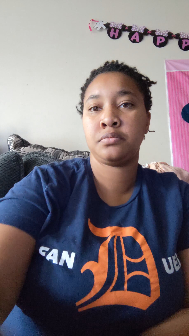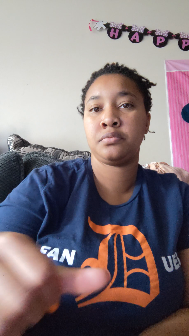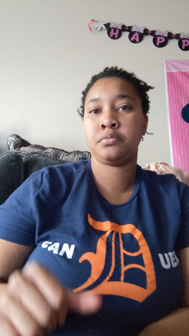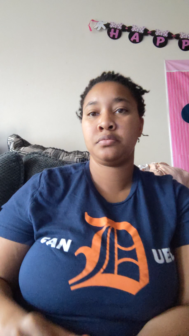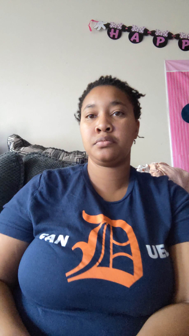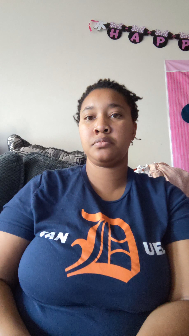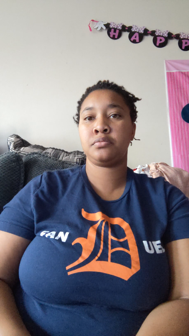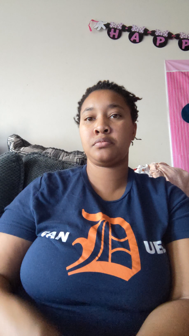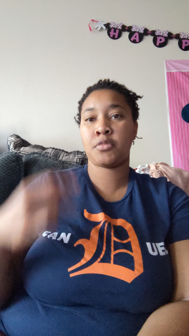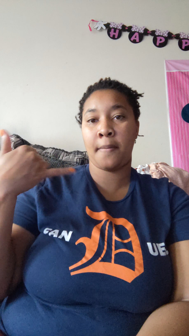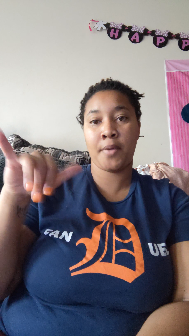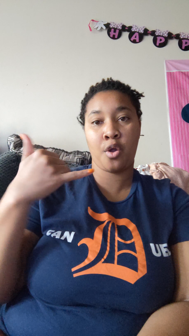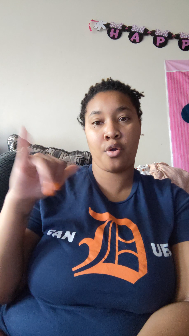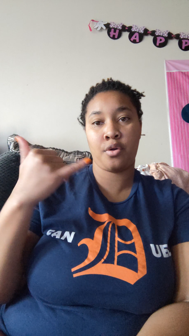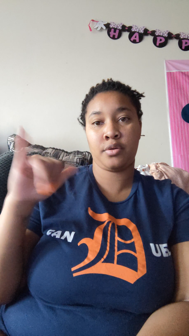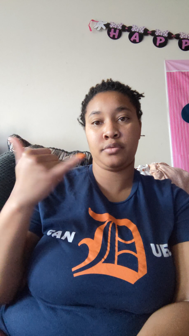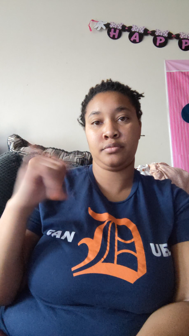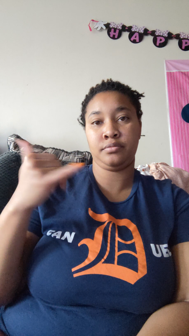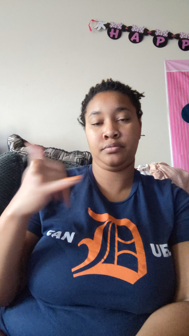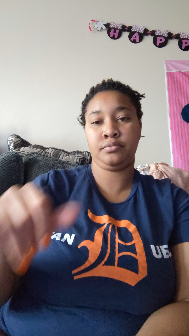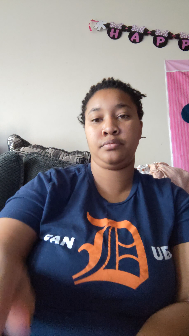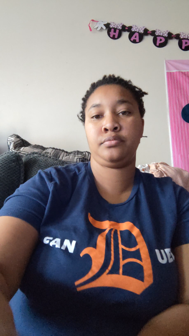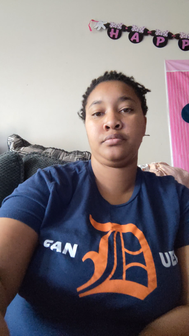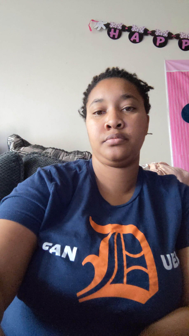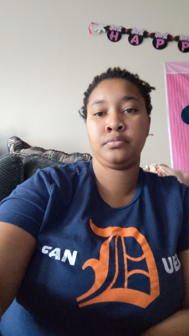party